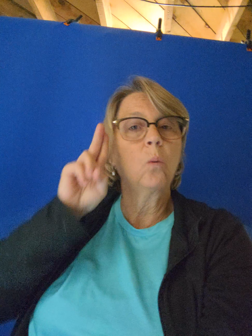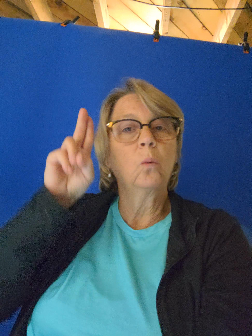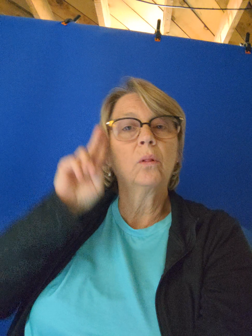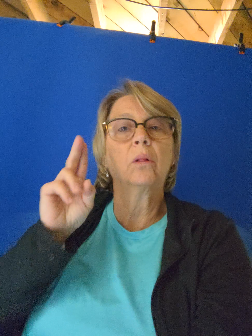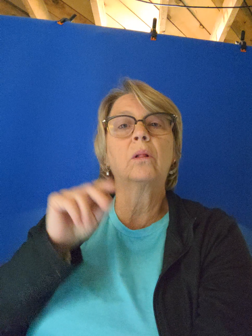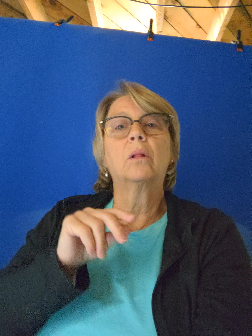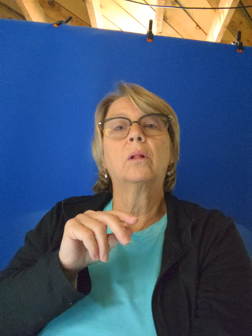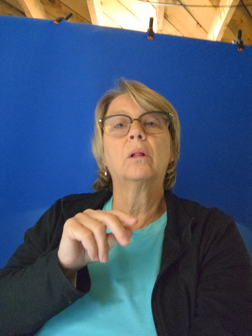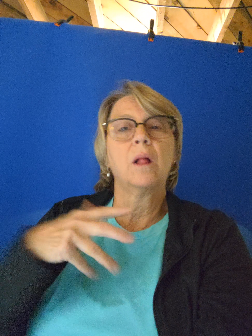uncle